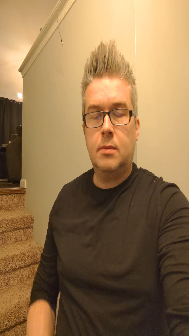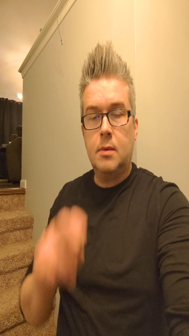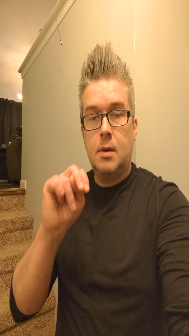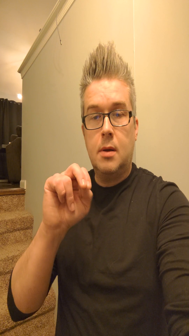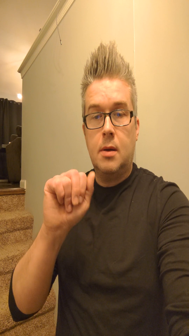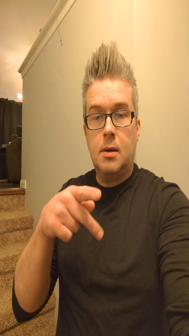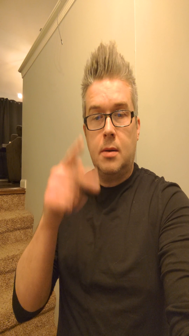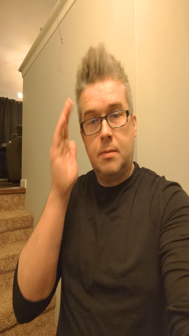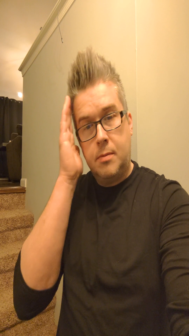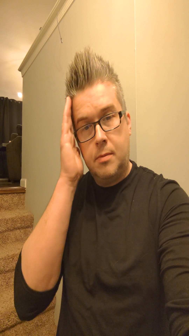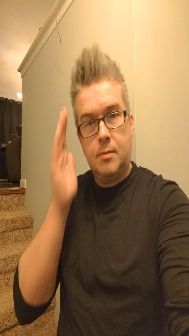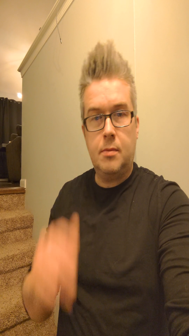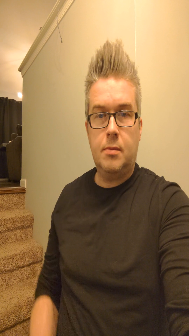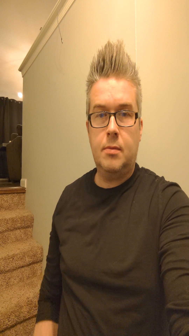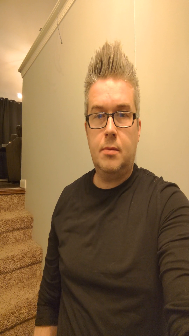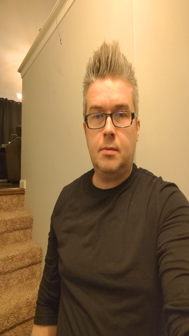nap